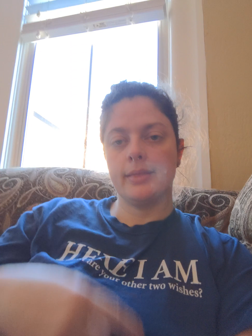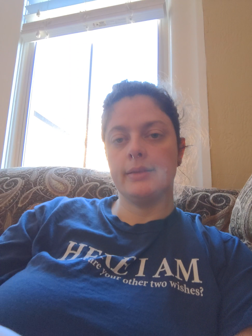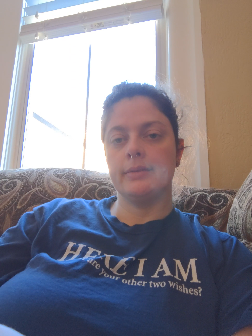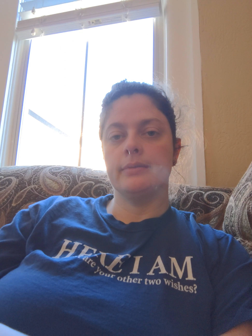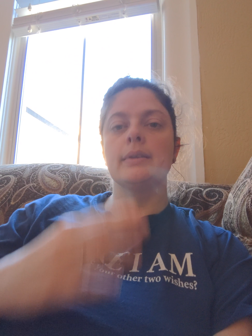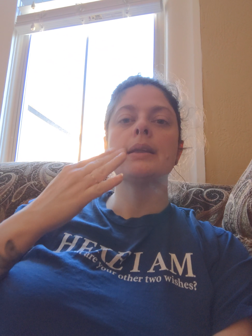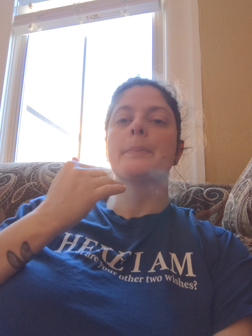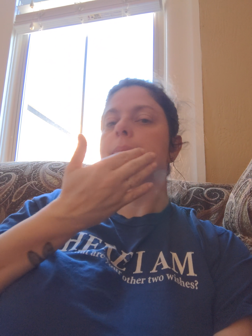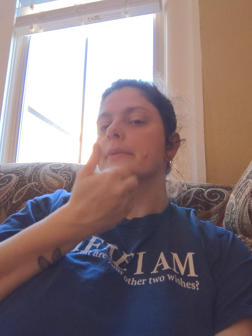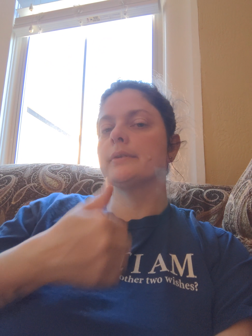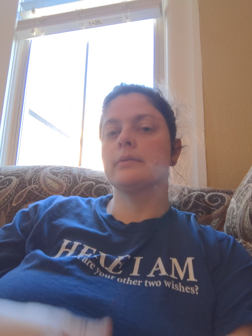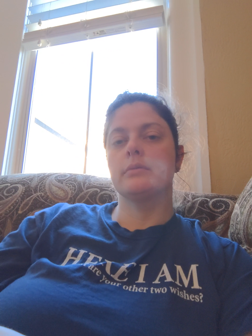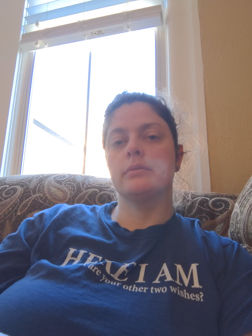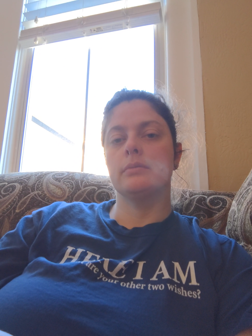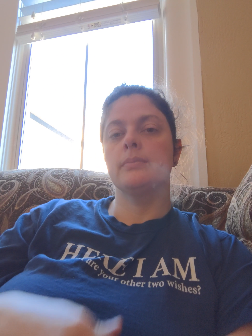napkin